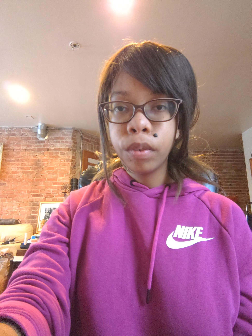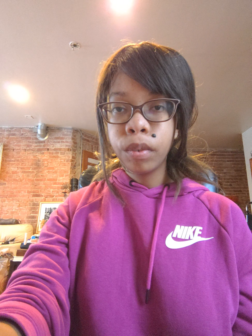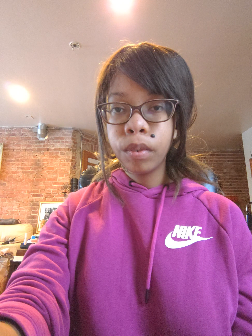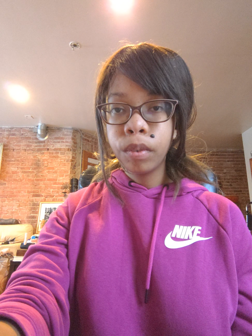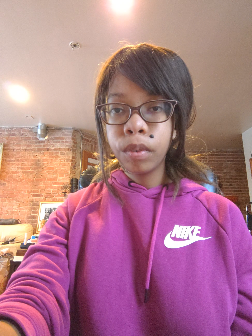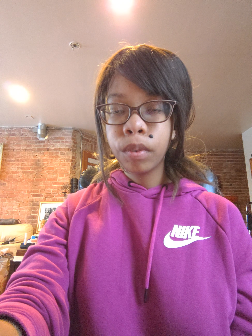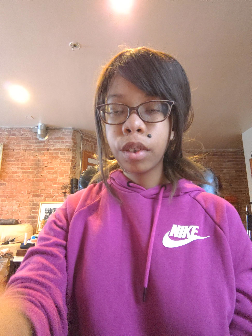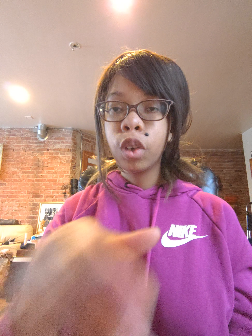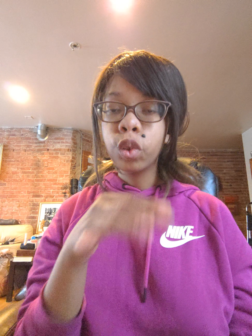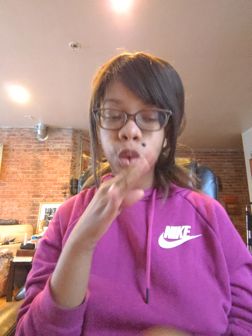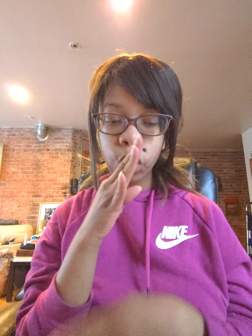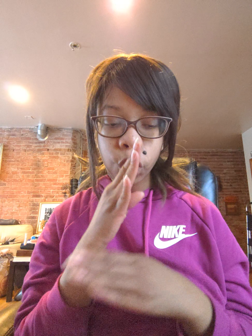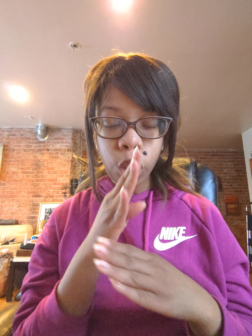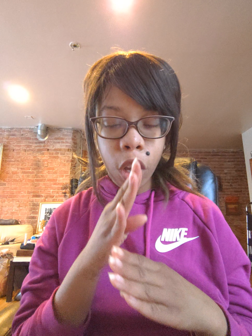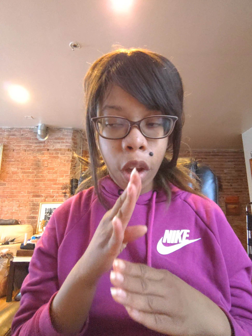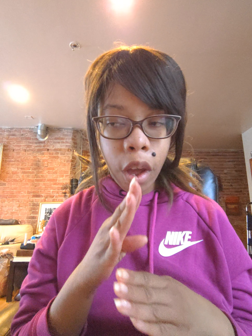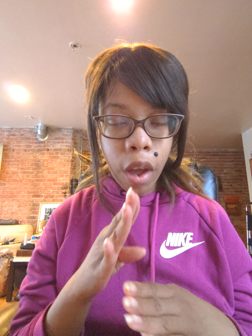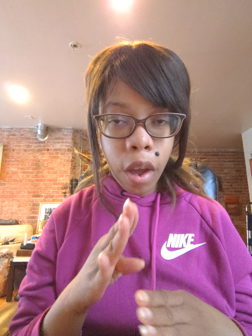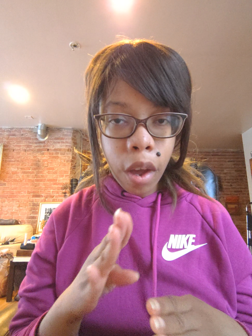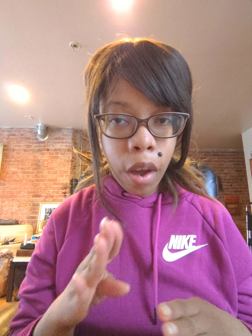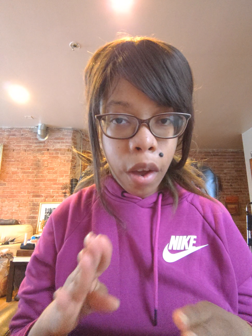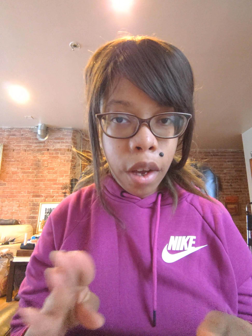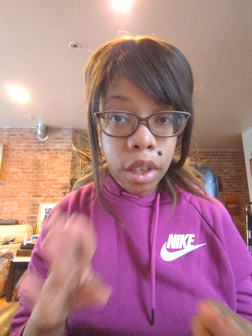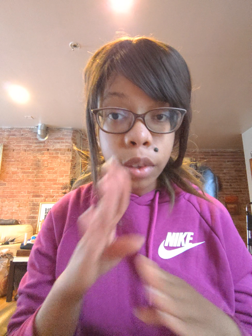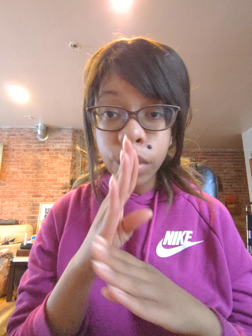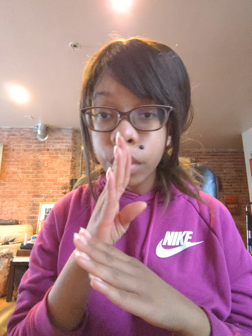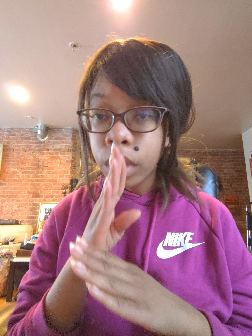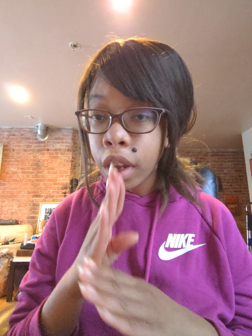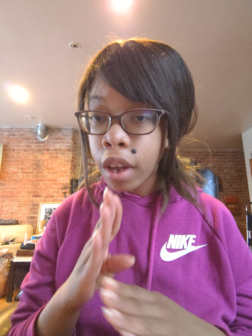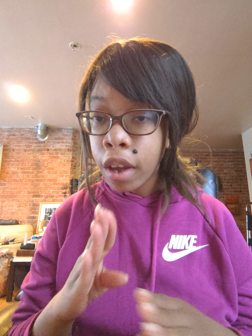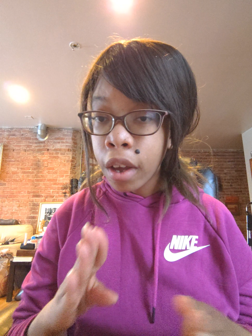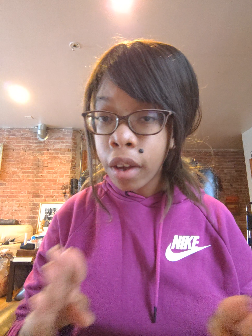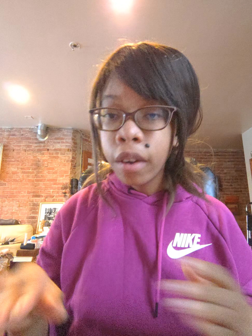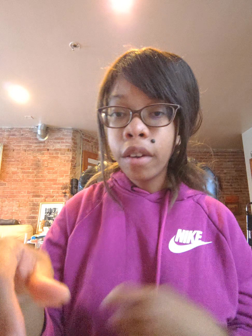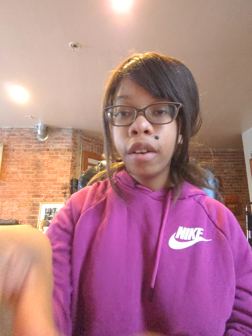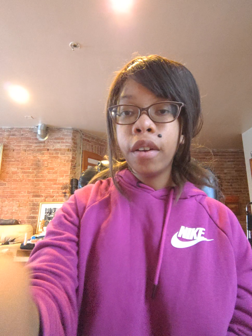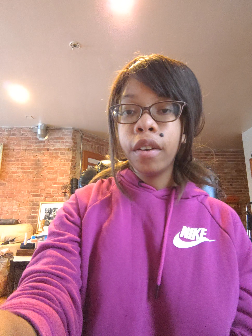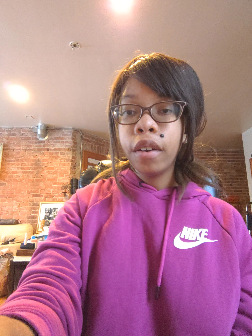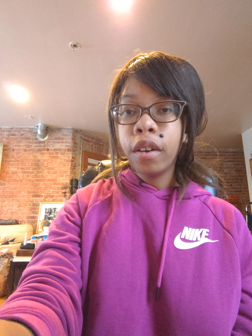quiet